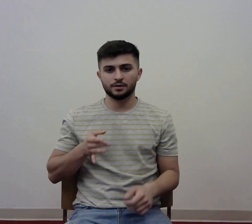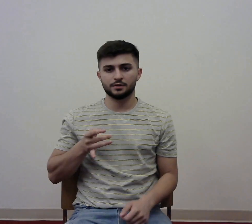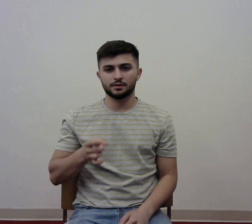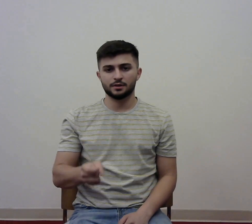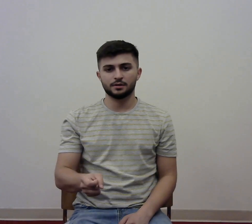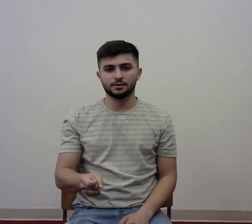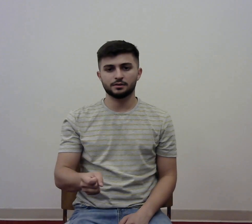taksi